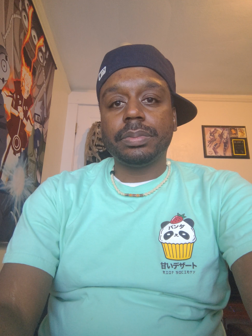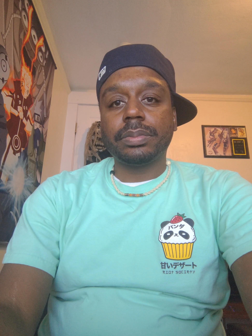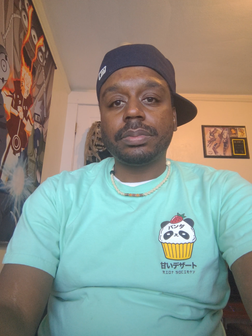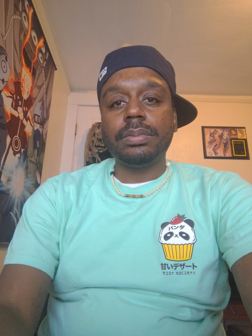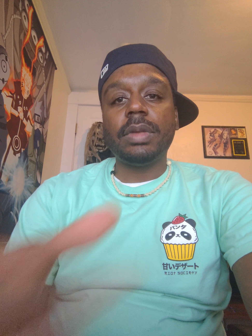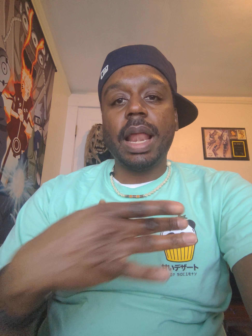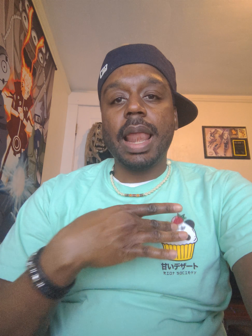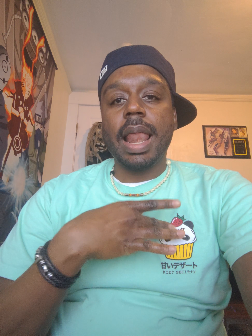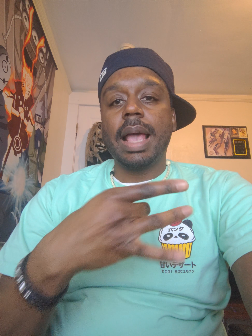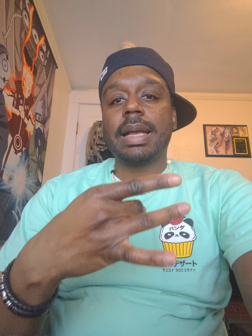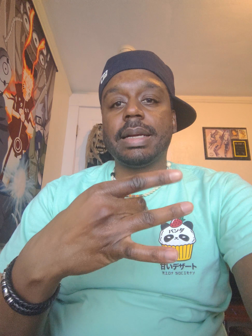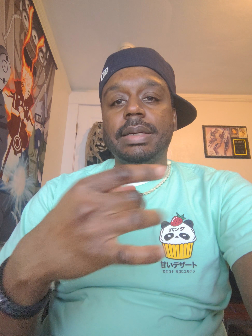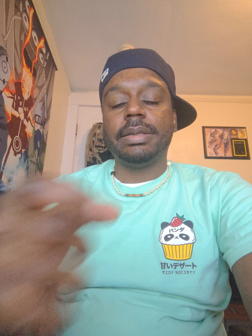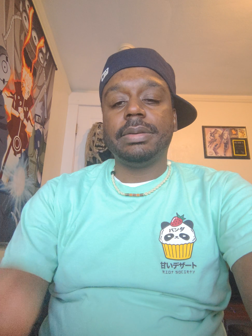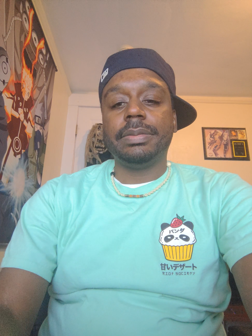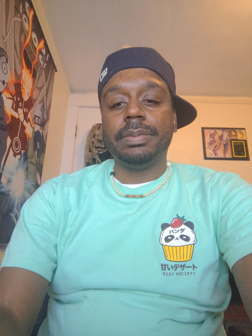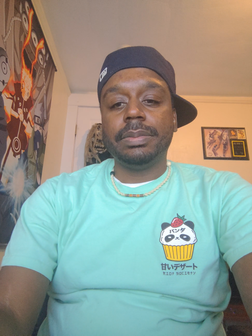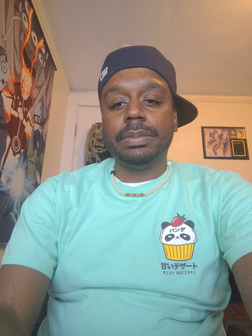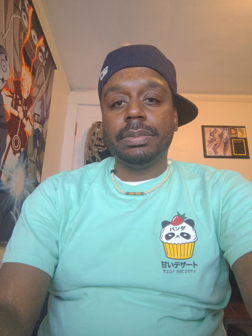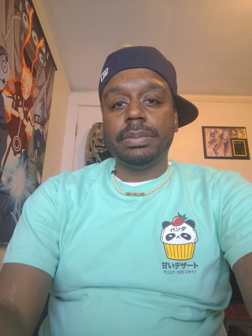like